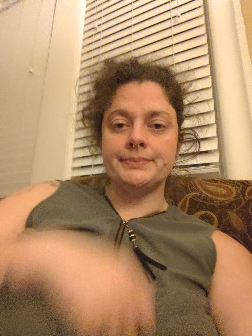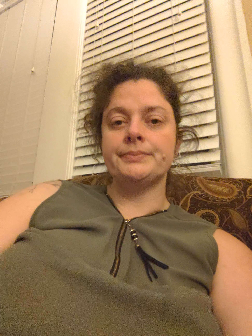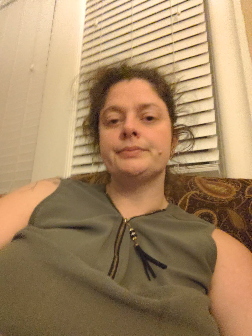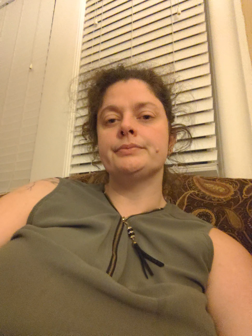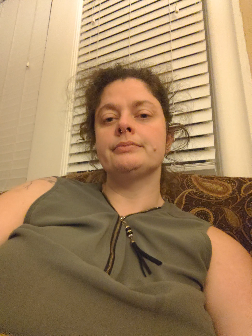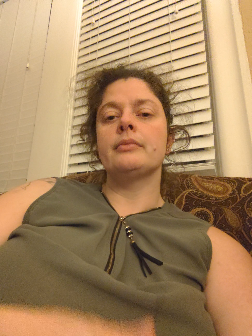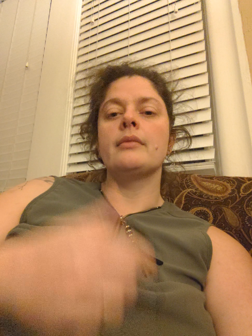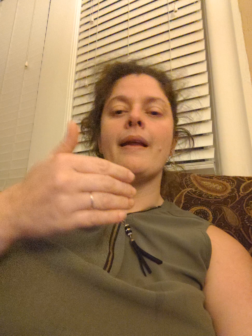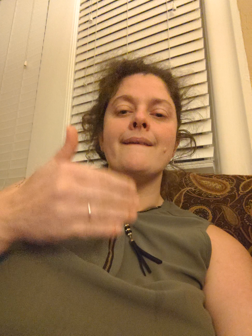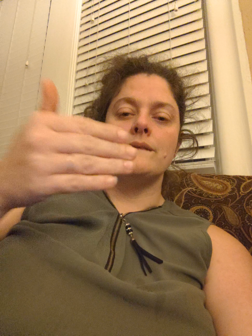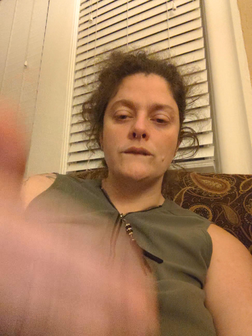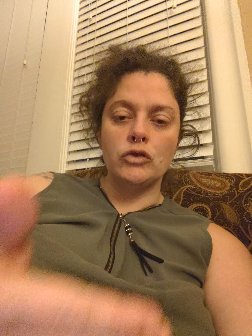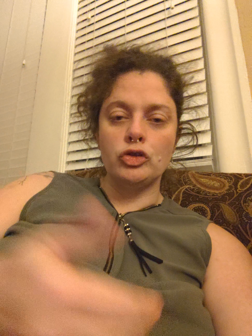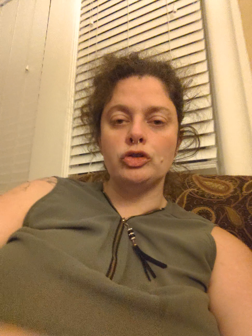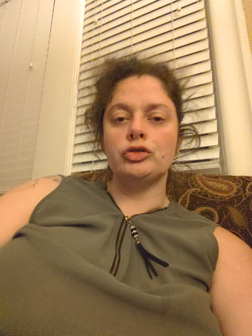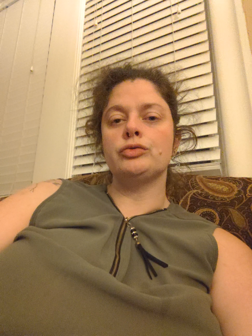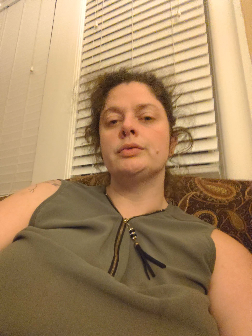after